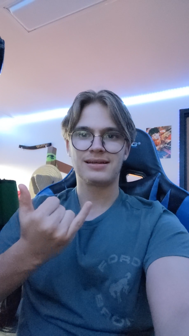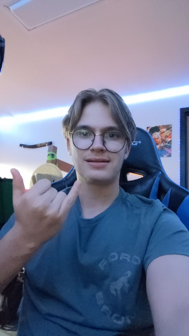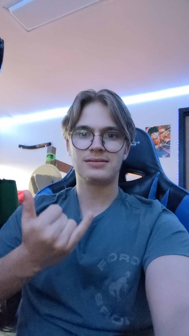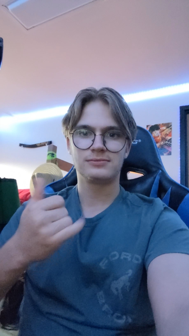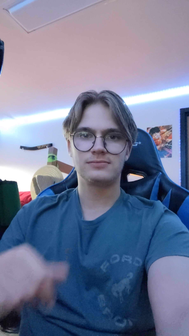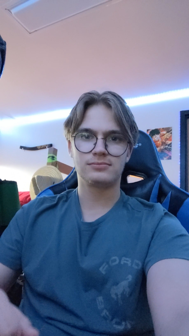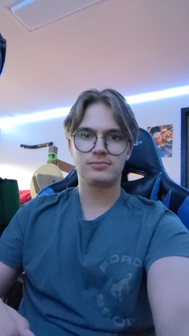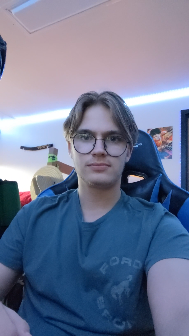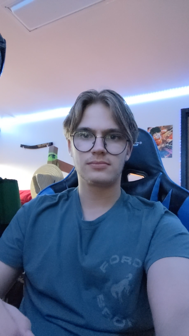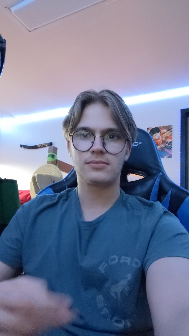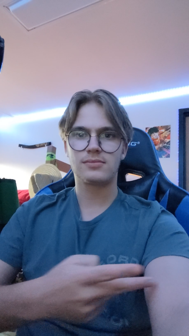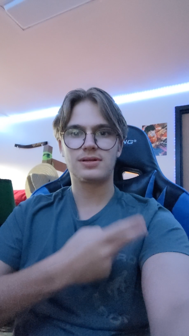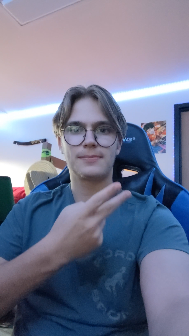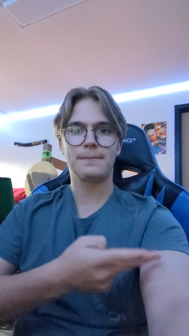sheep